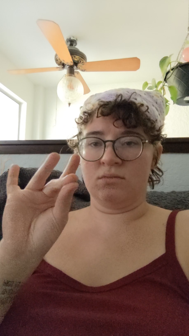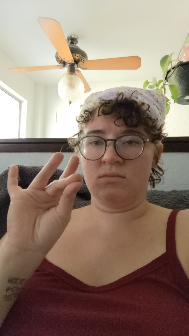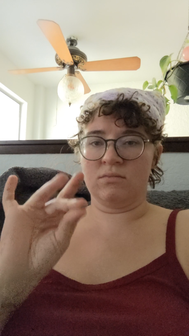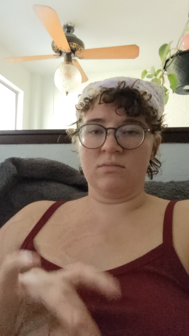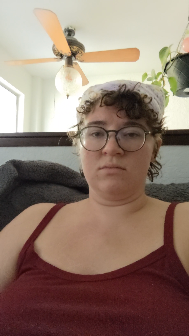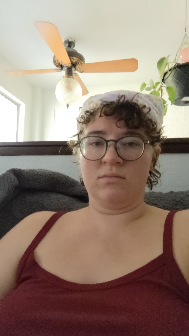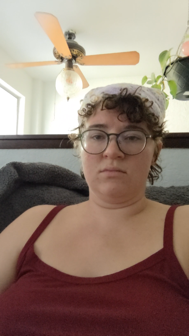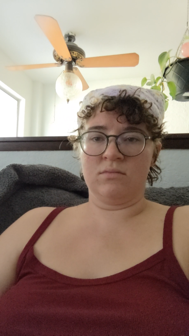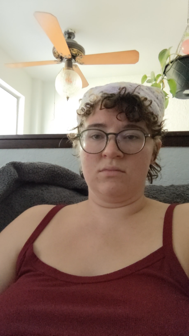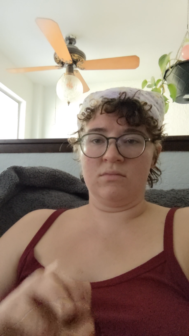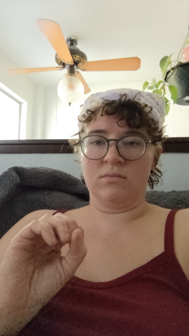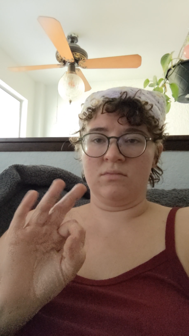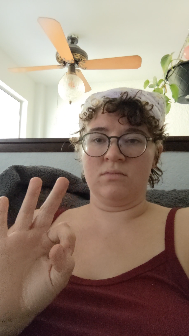of